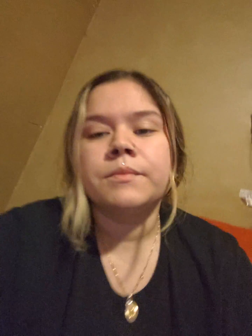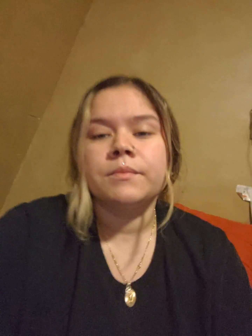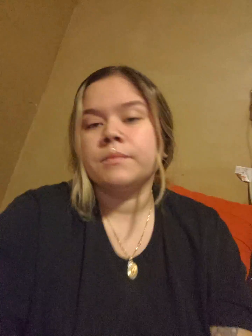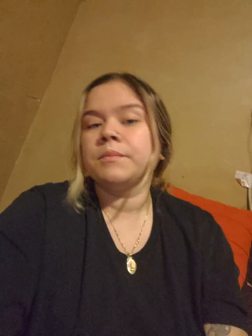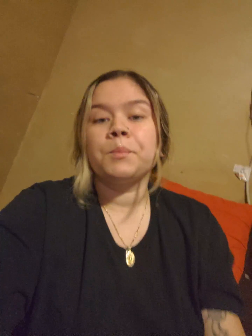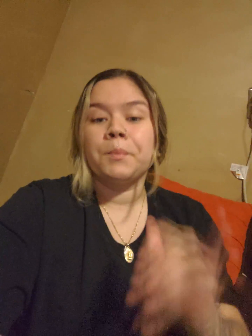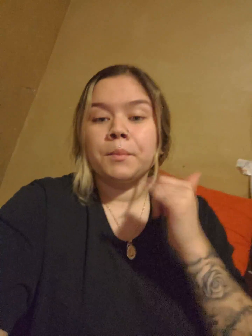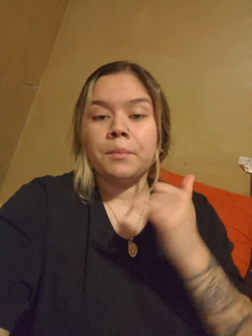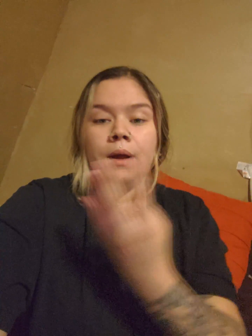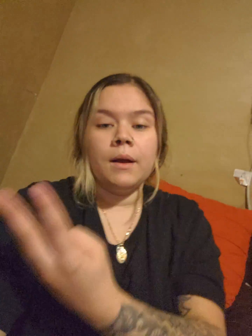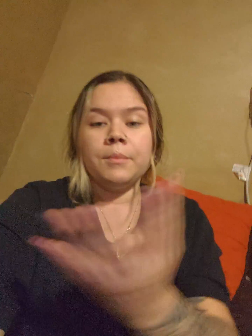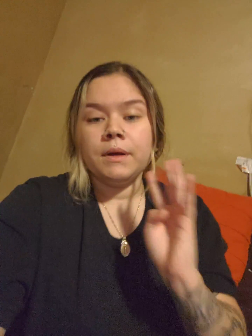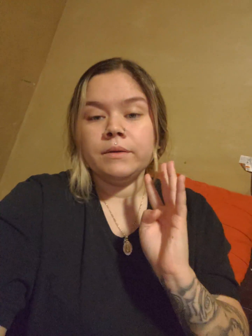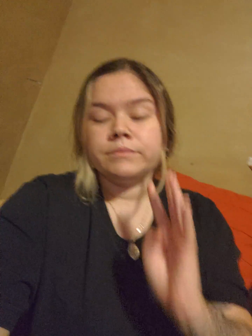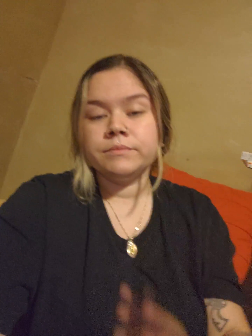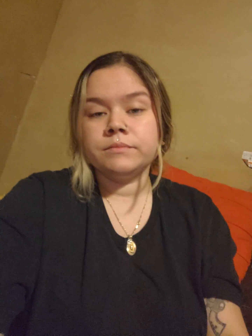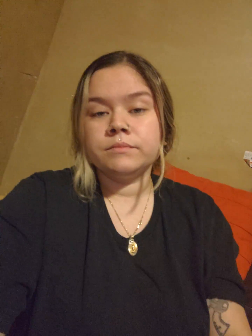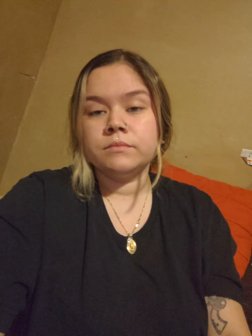playpen